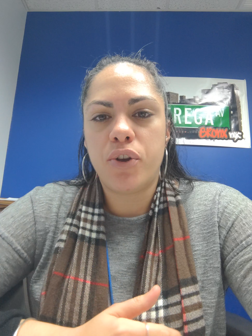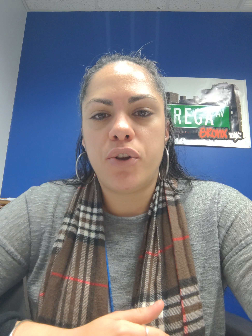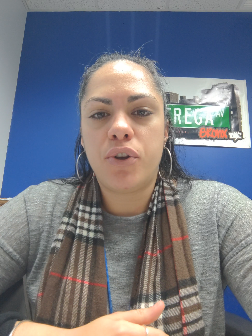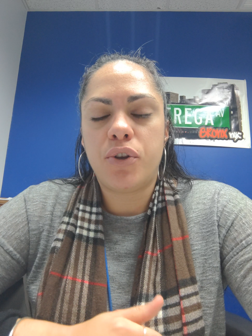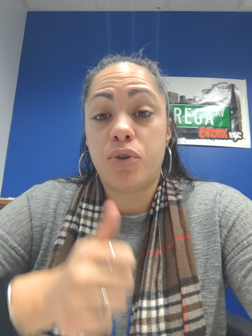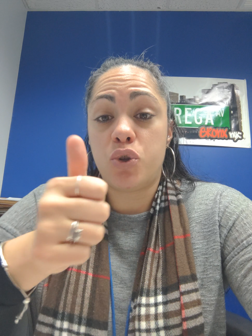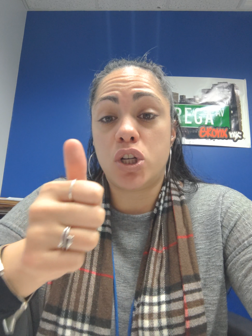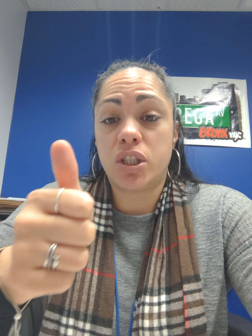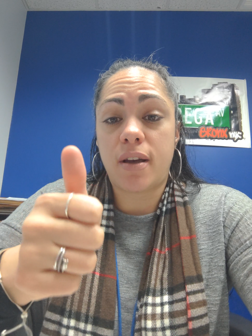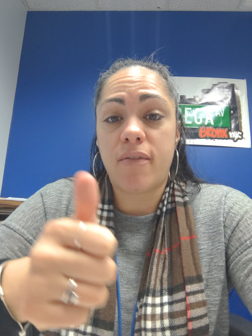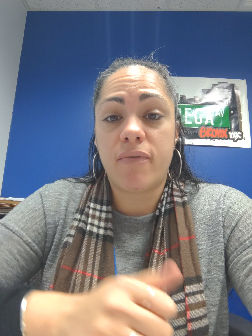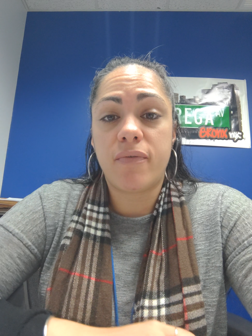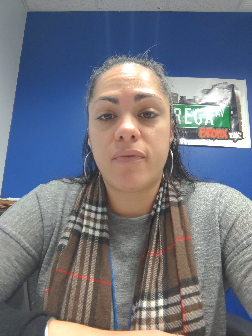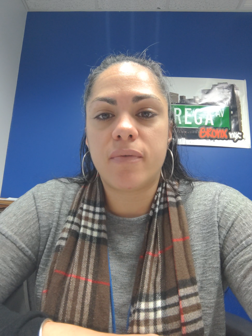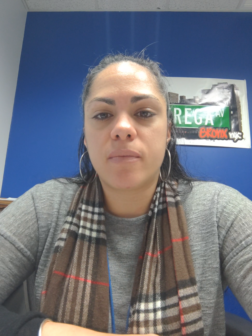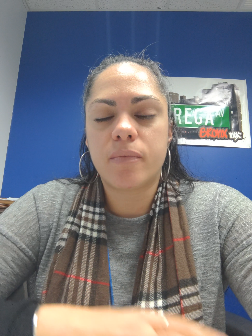yourself